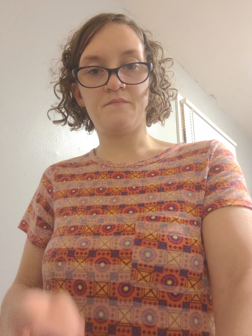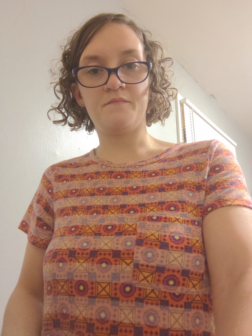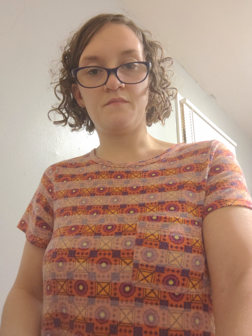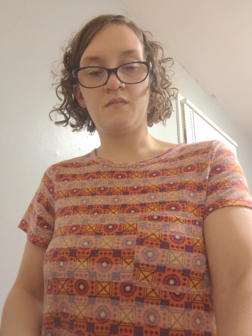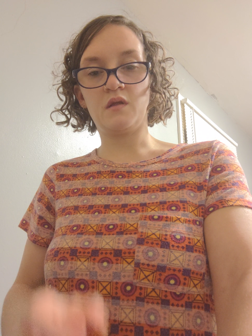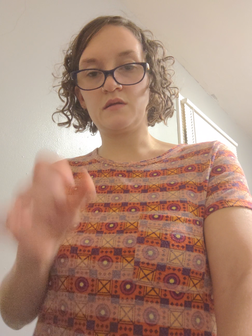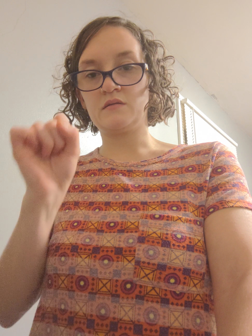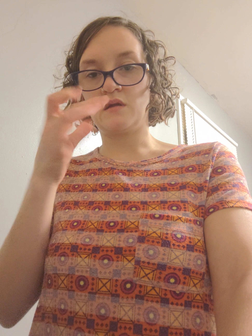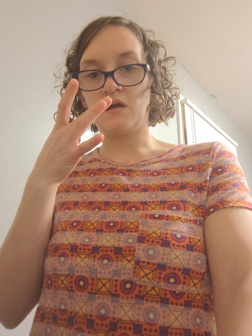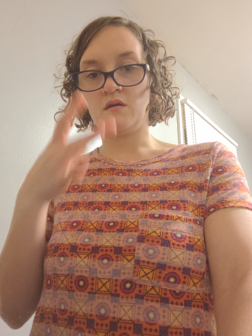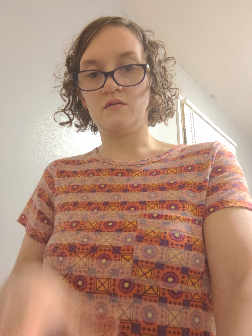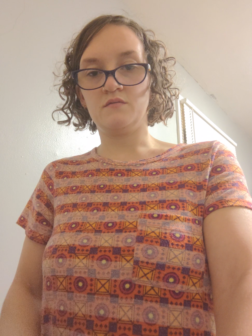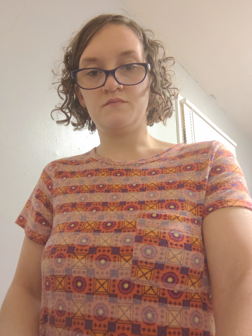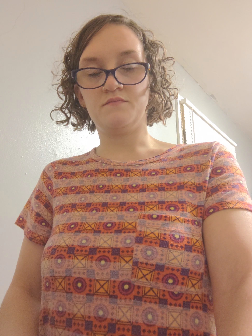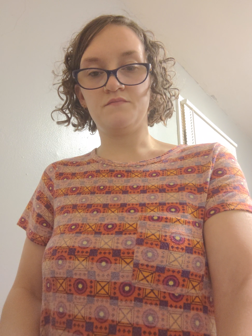snack